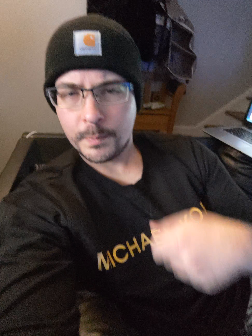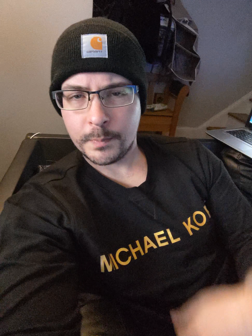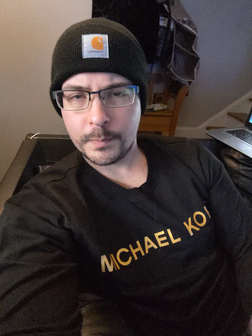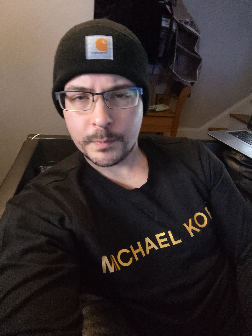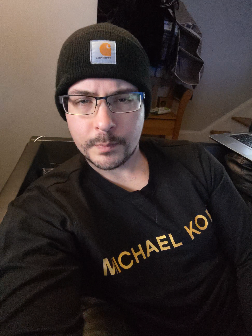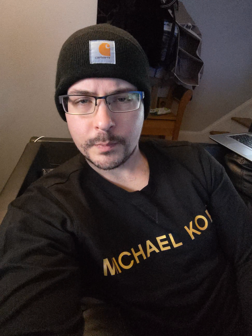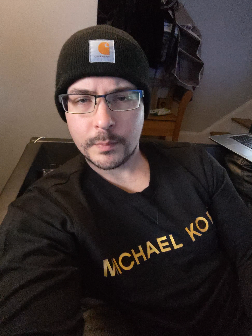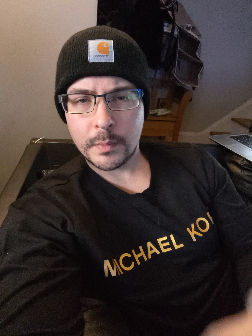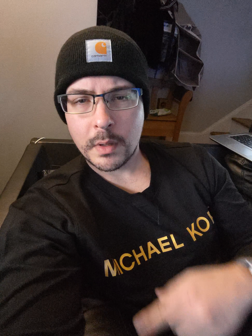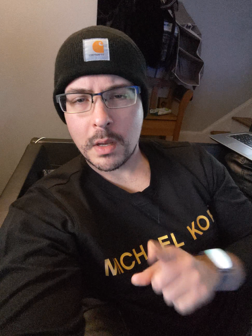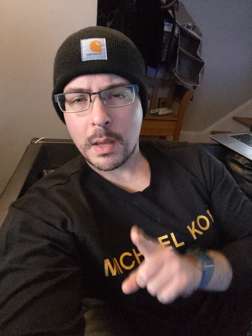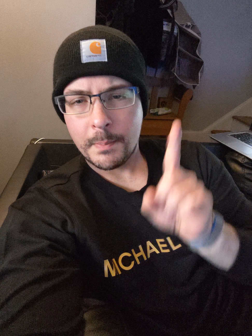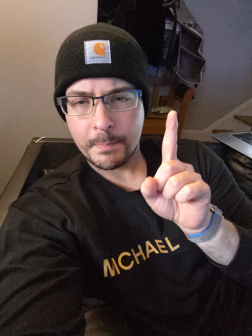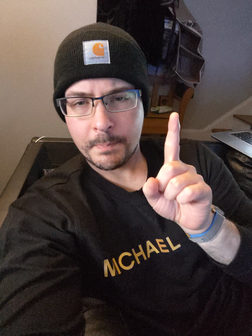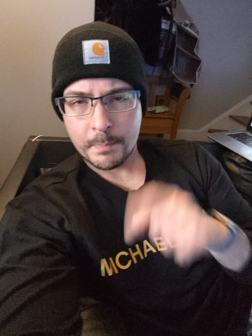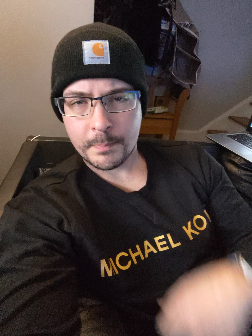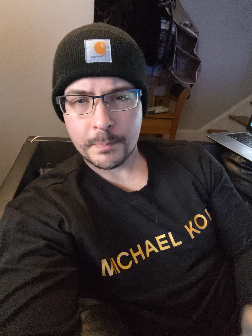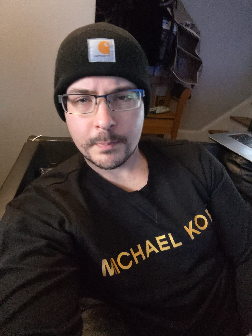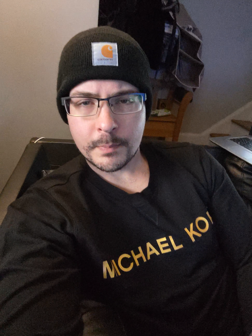up